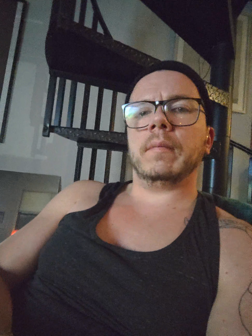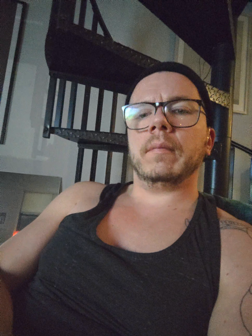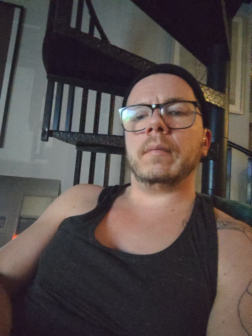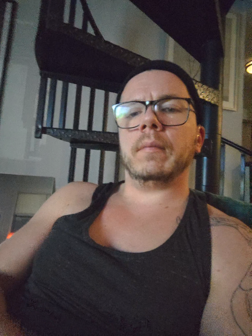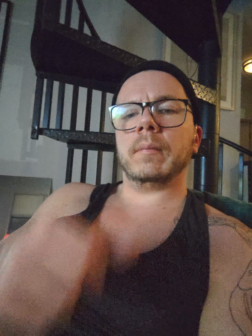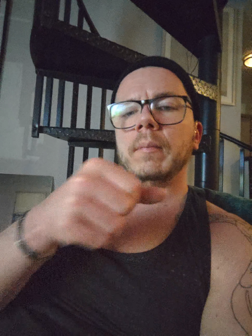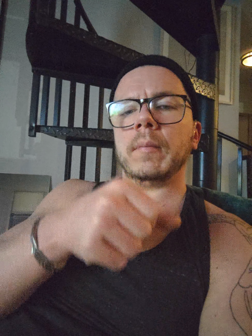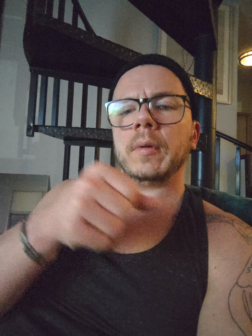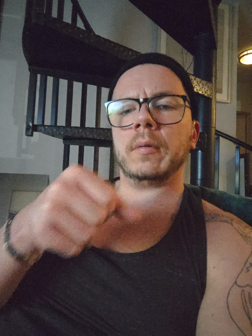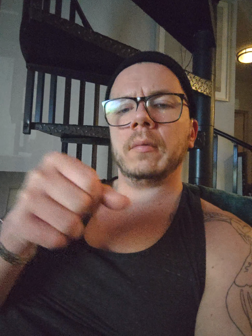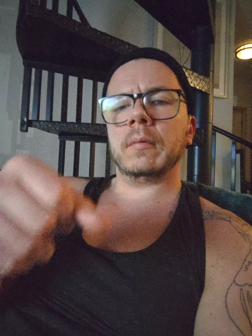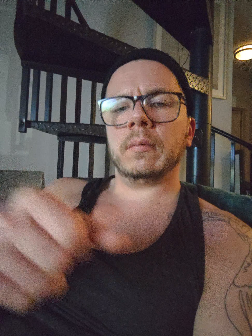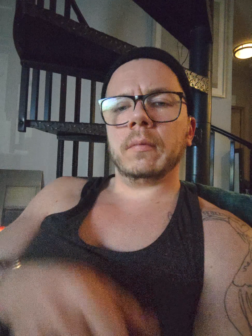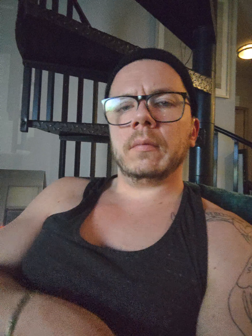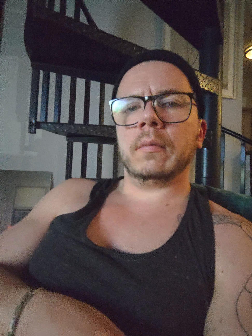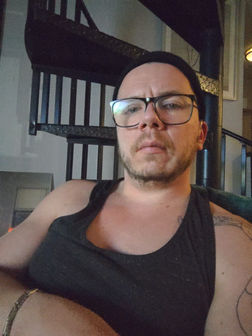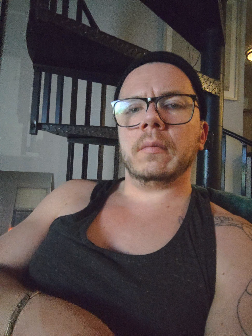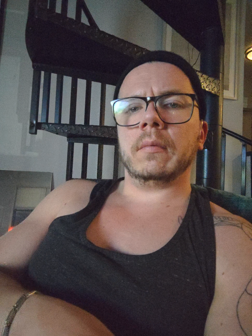puzzle